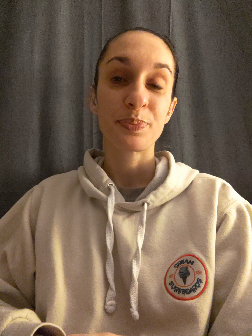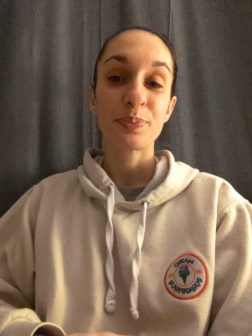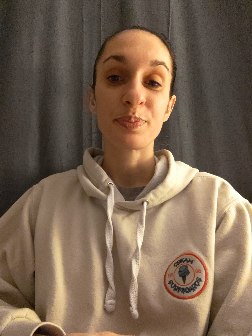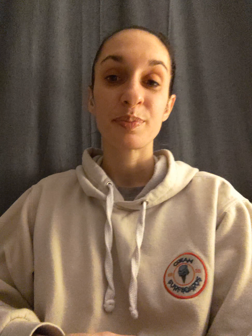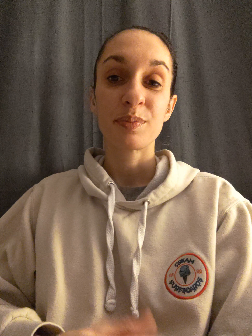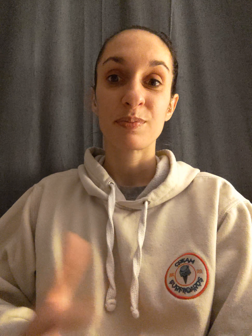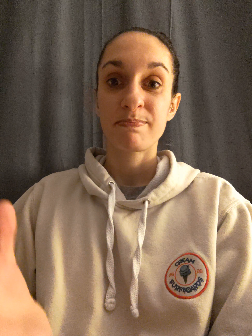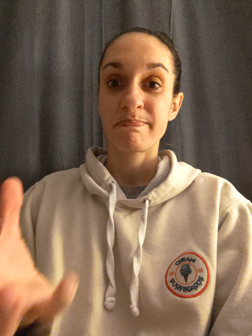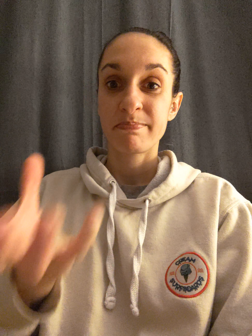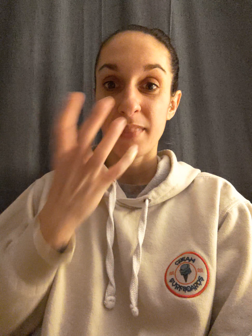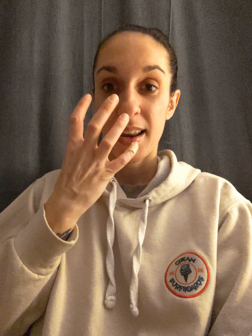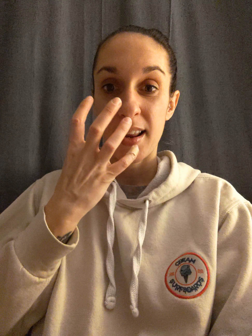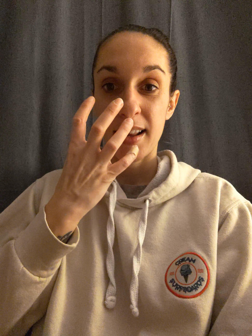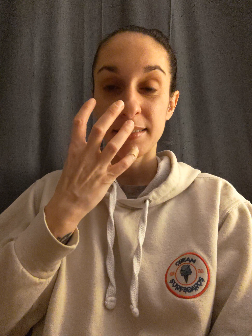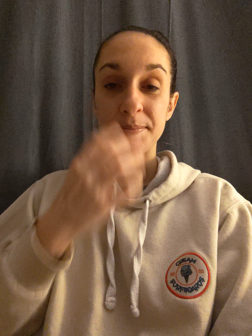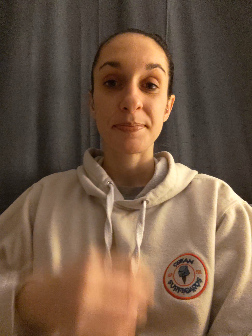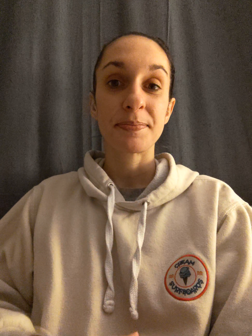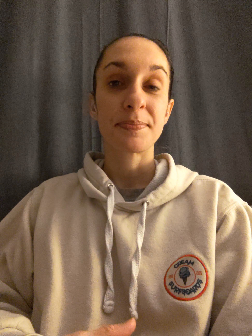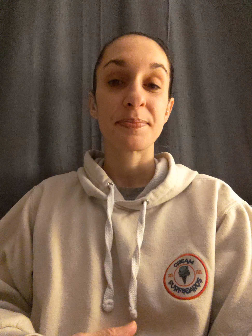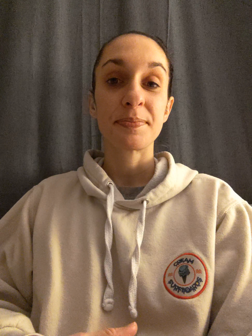mad